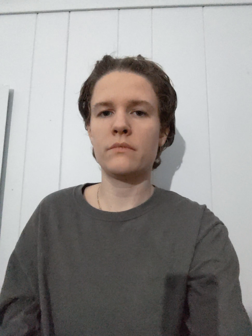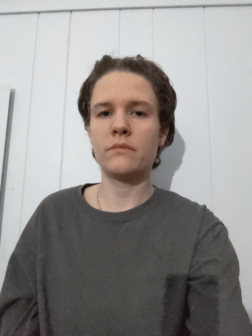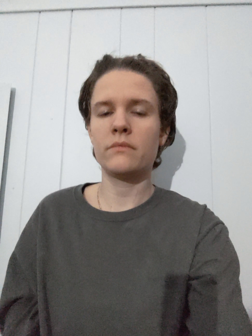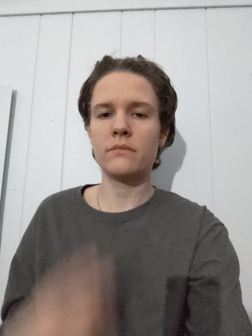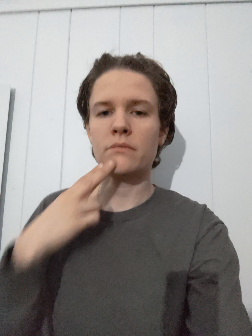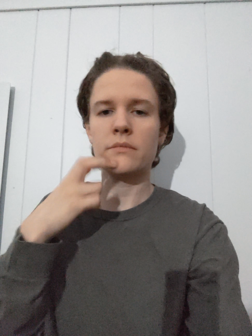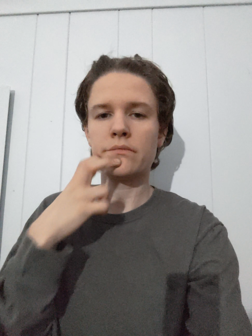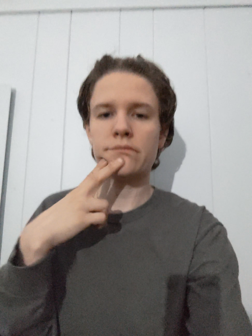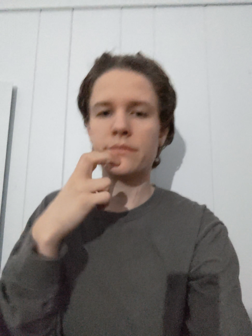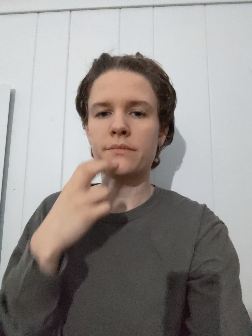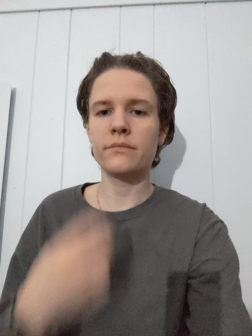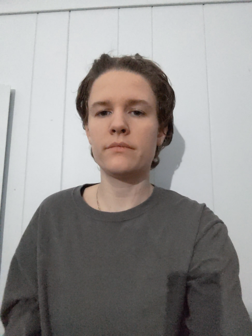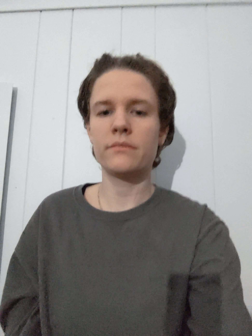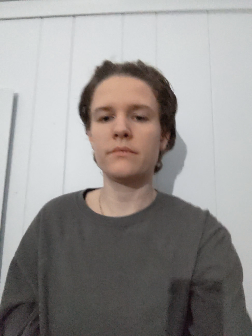gum